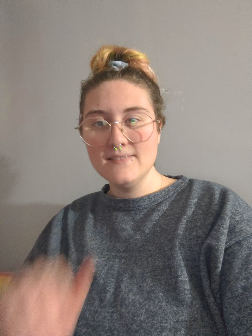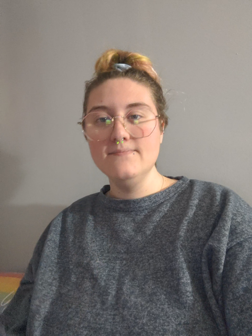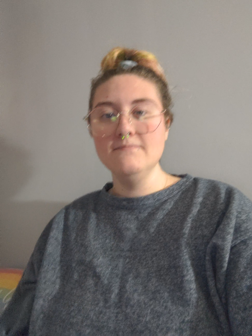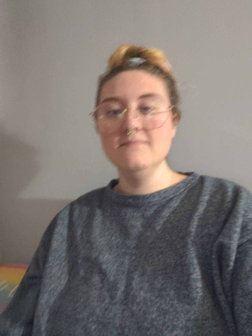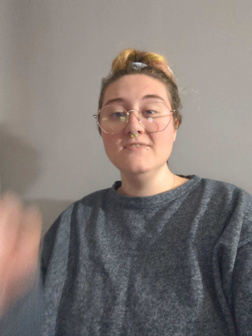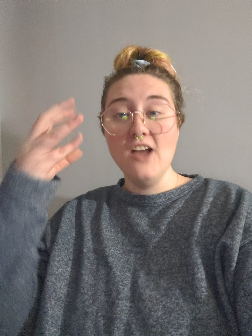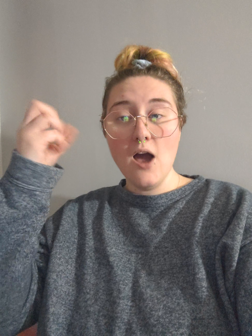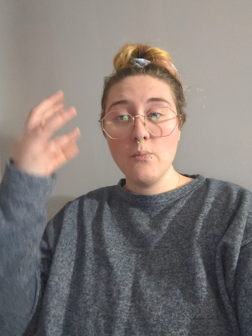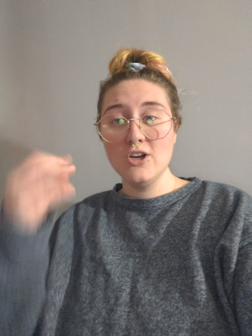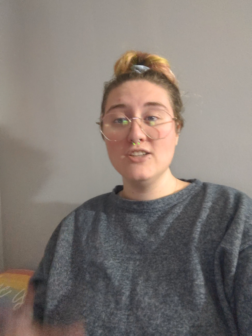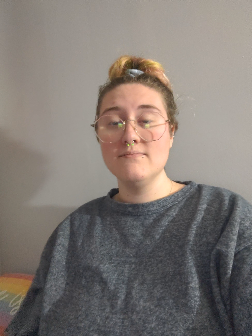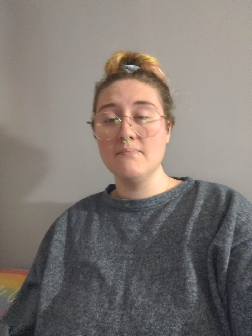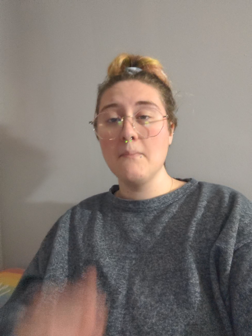shower